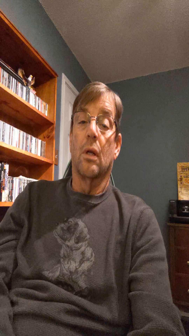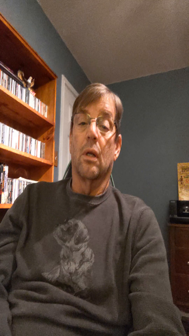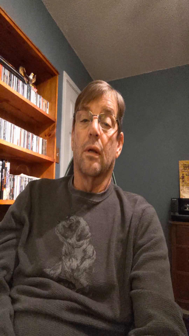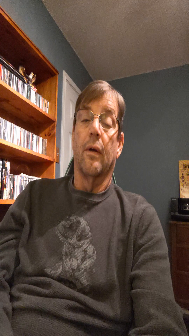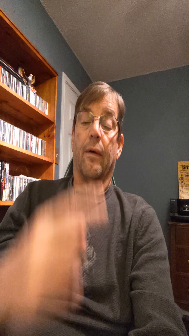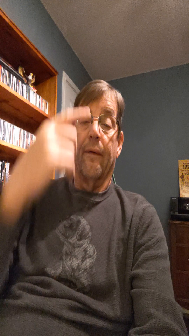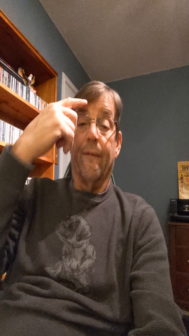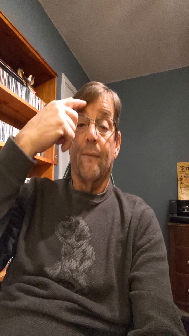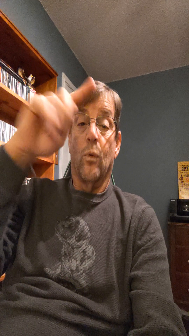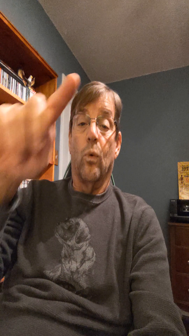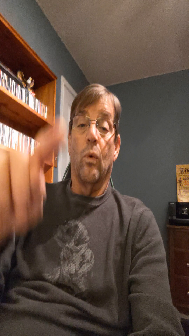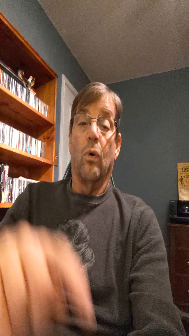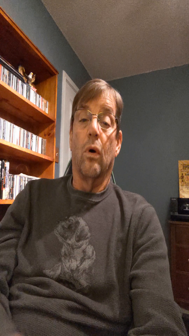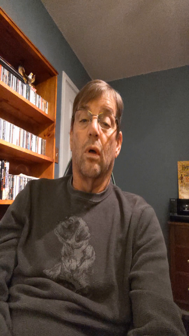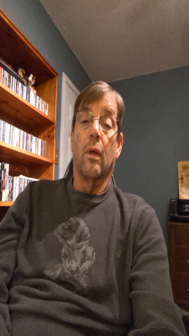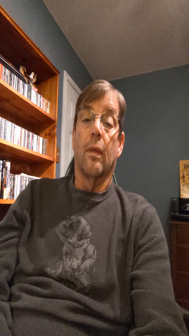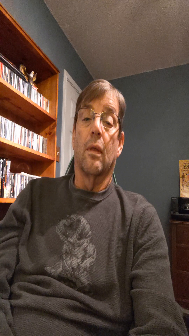for